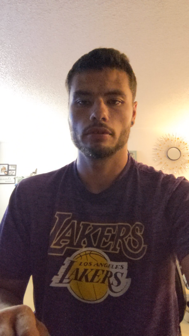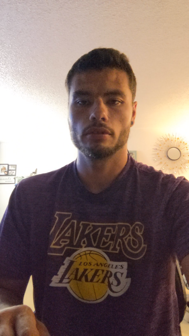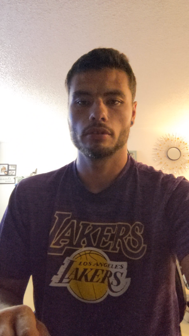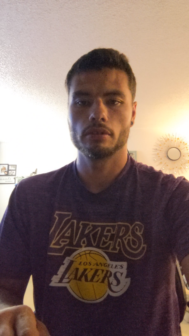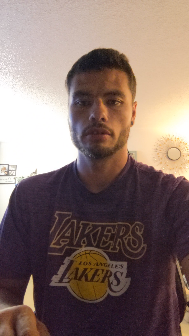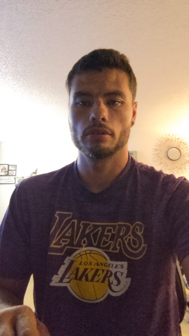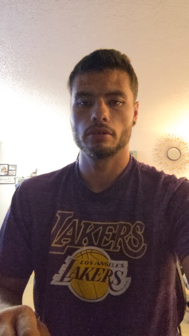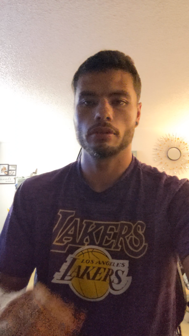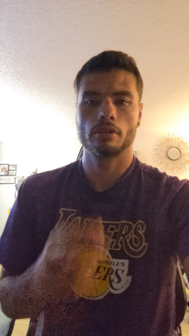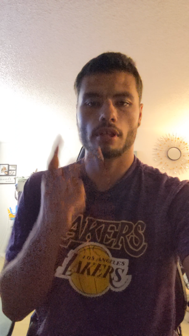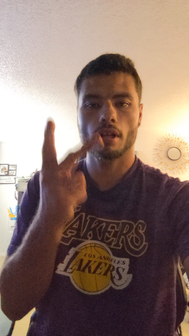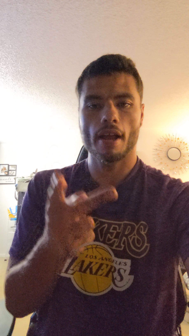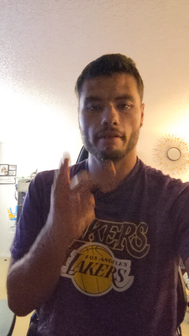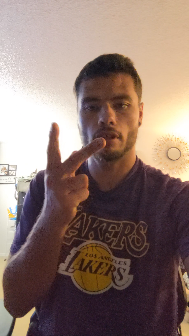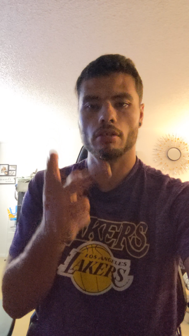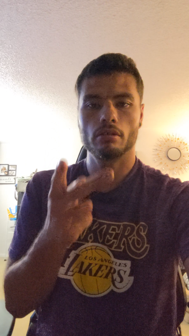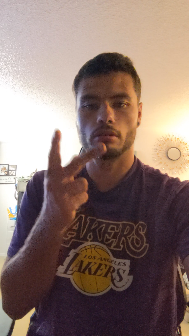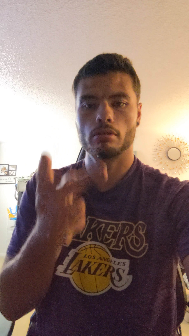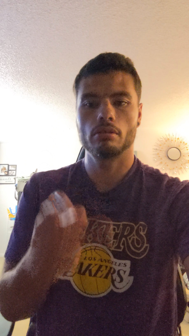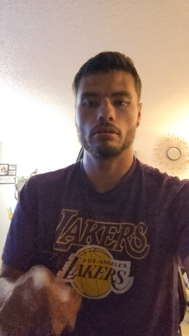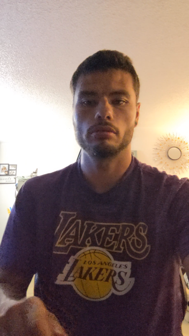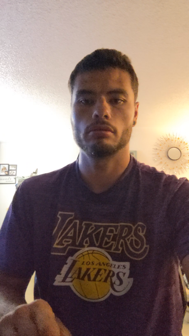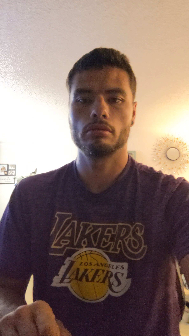careful